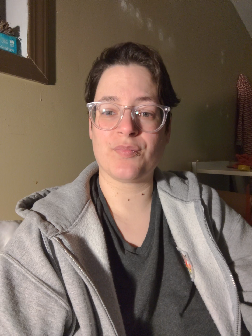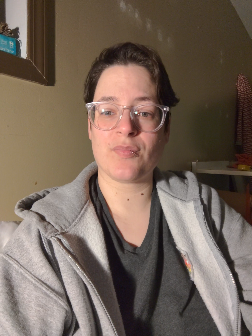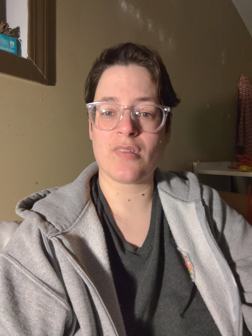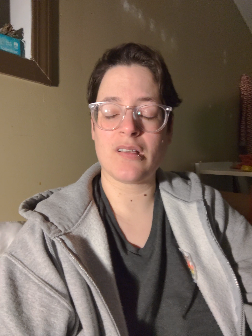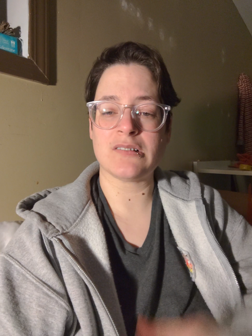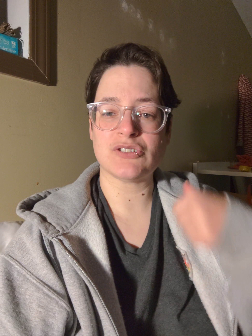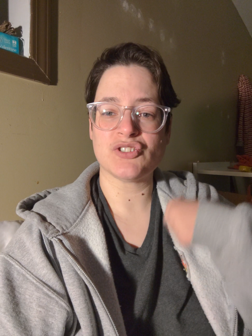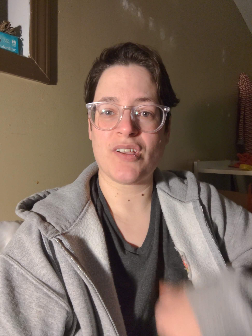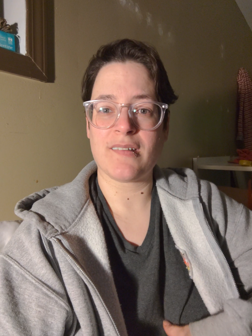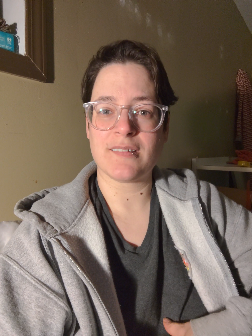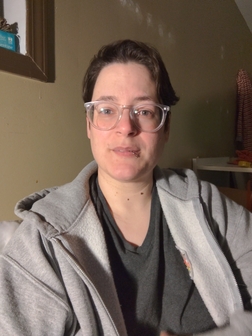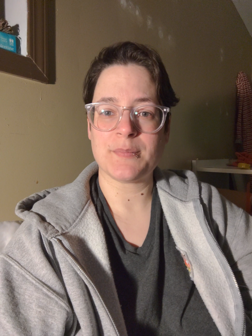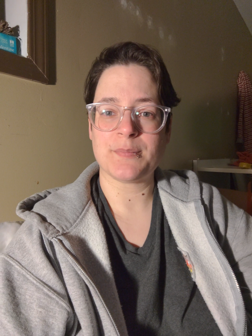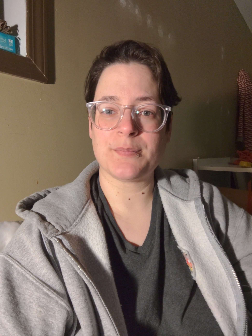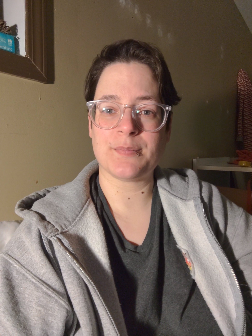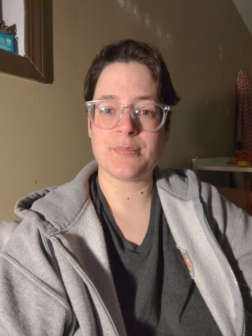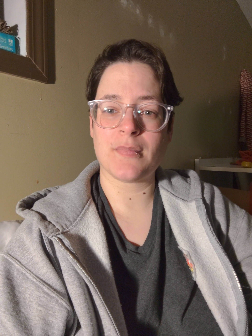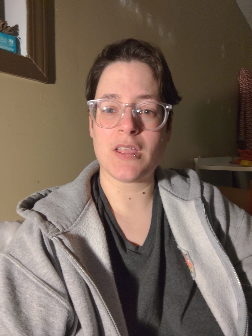jacket